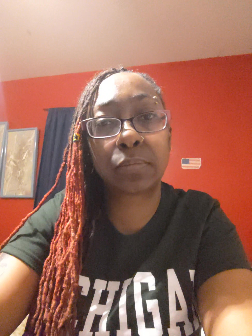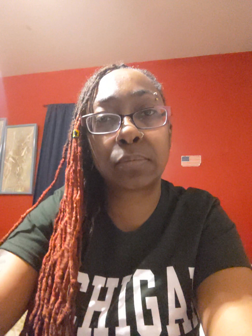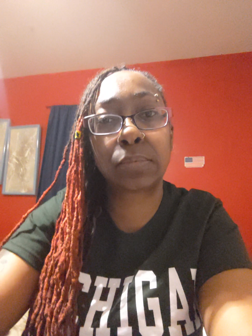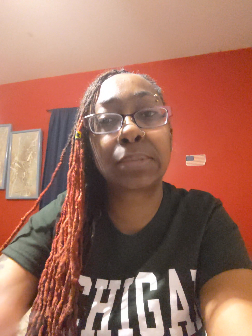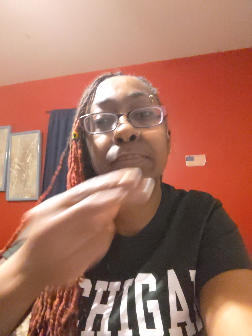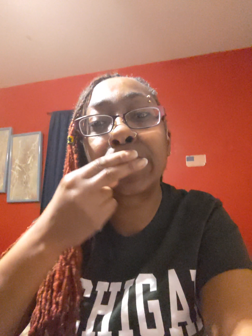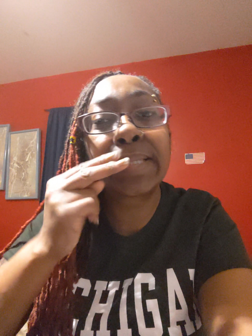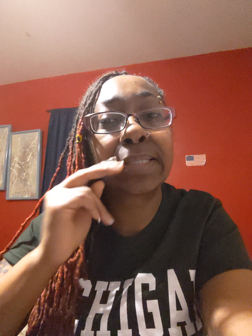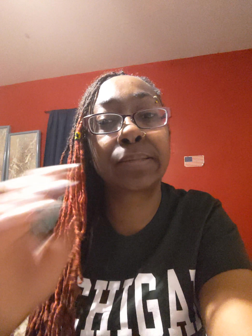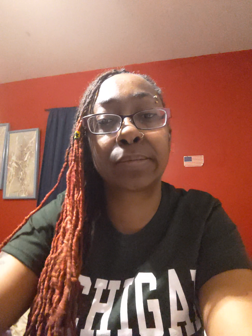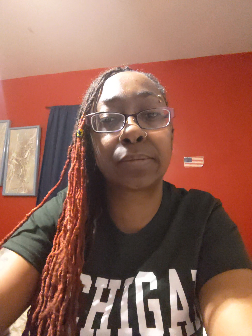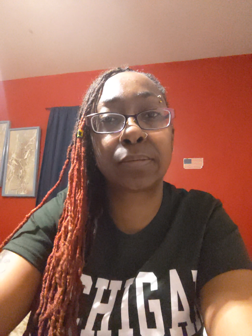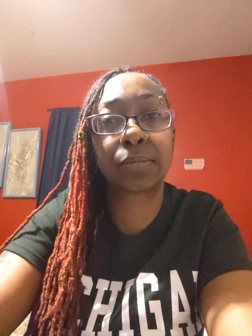kiss